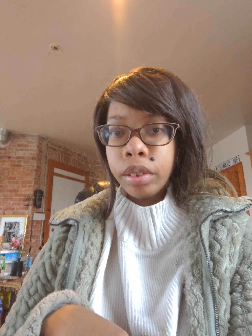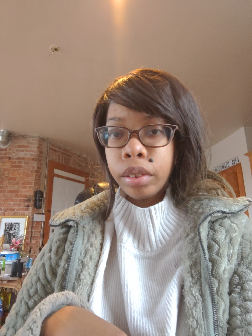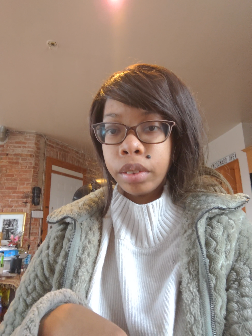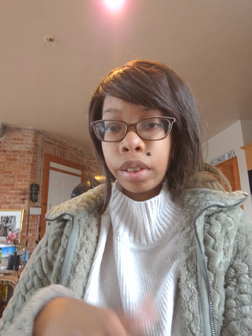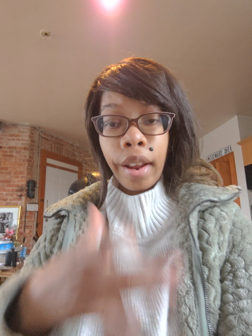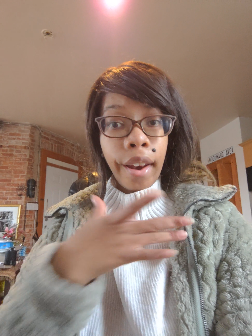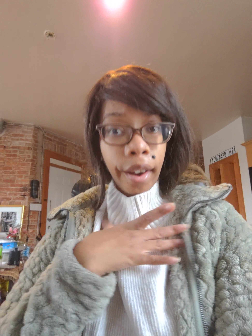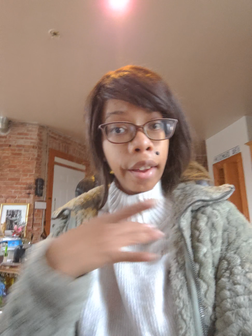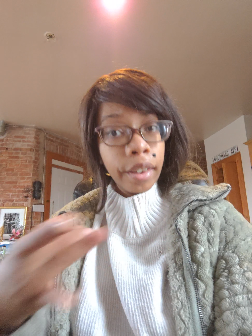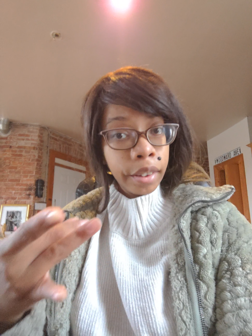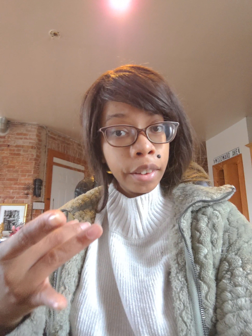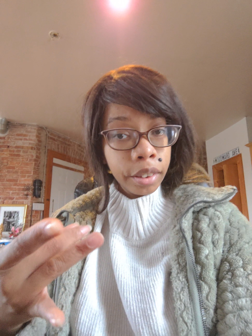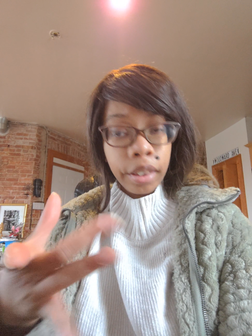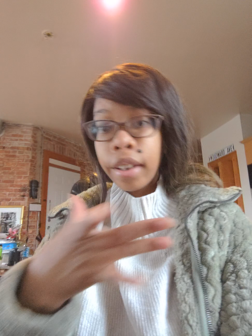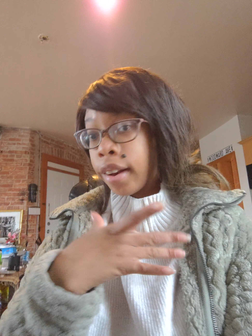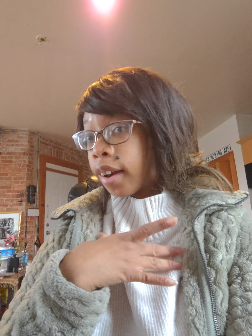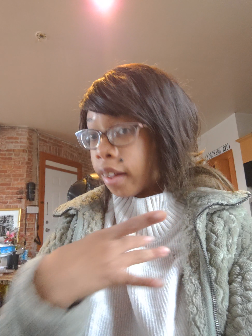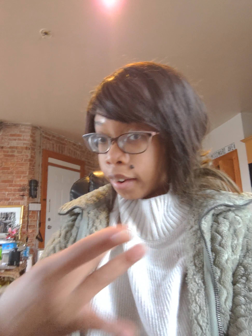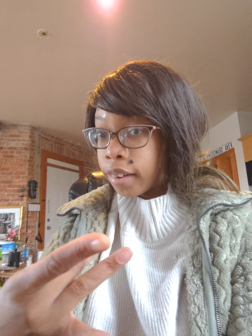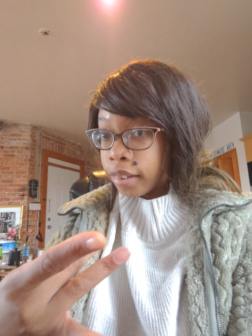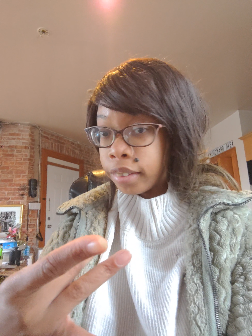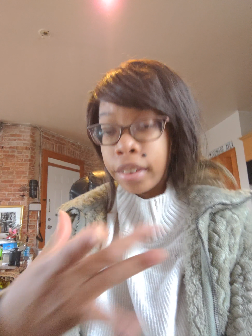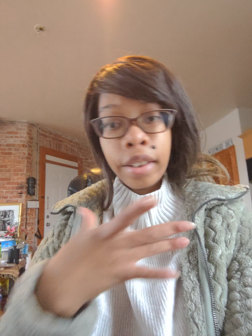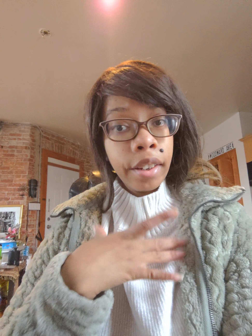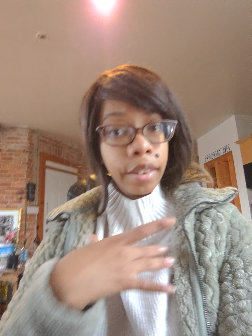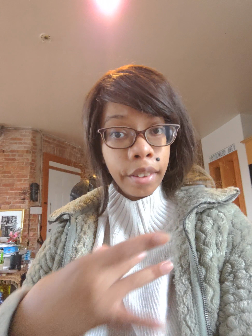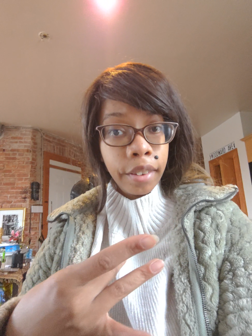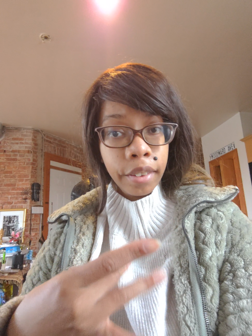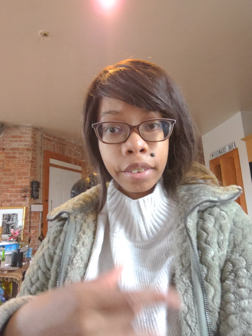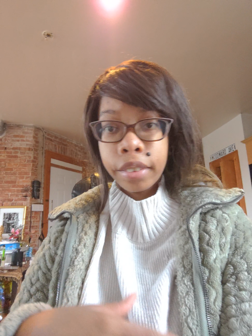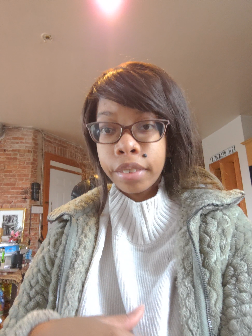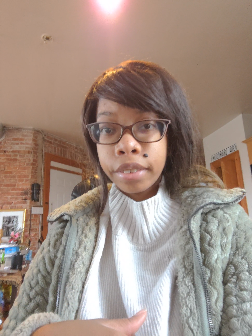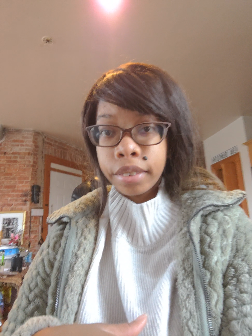like